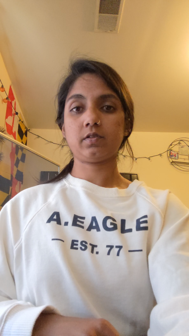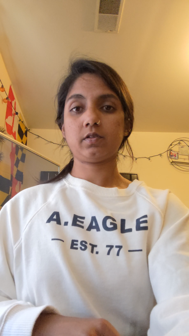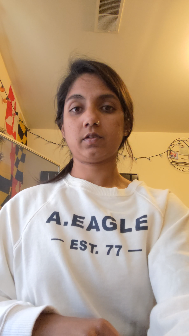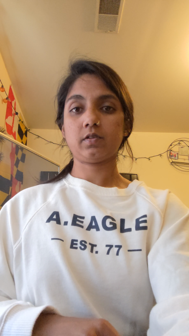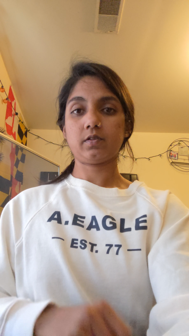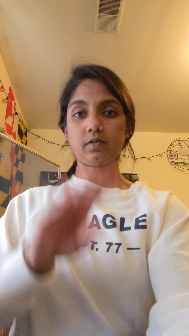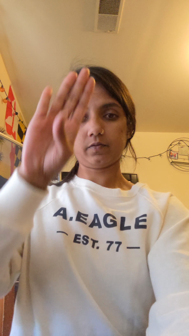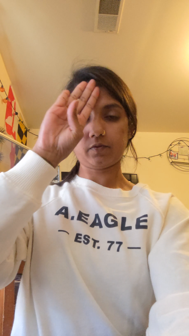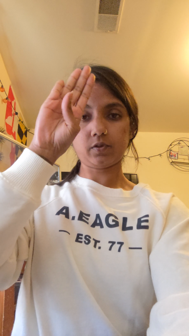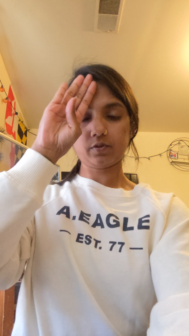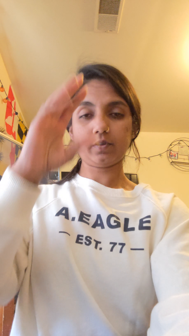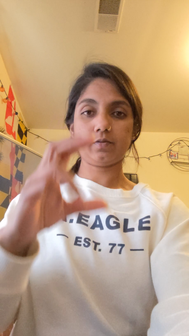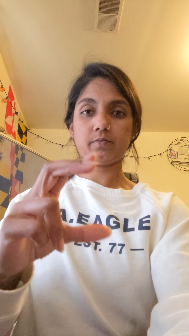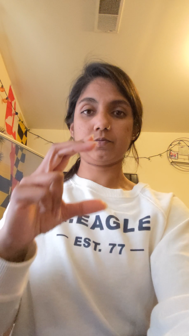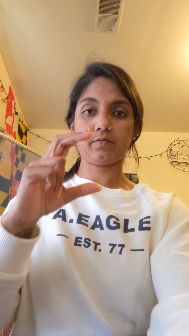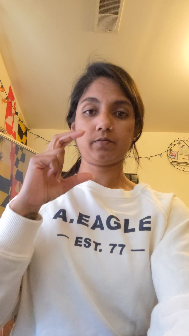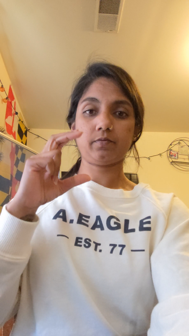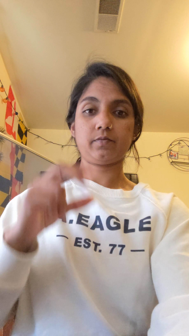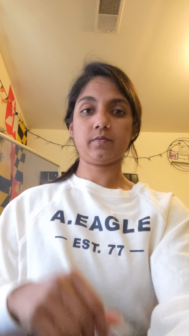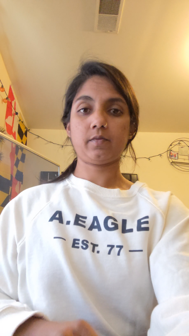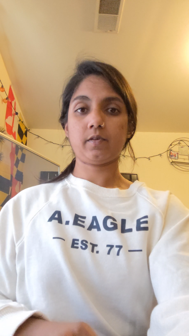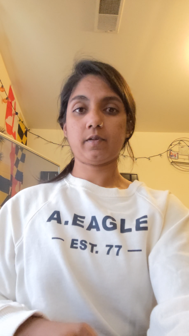fire truck